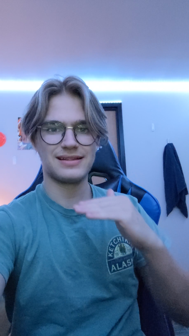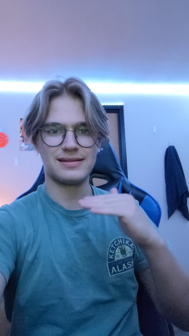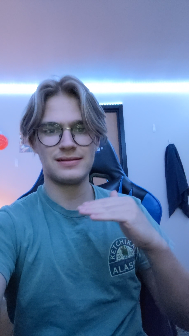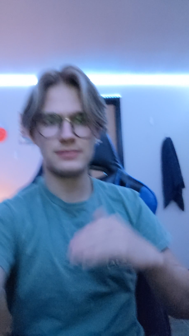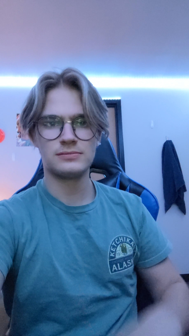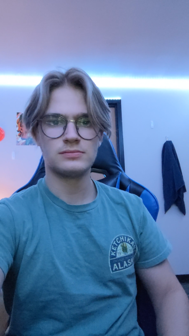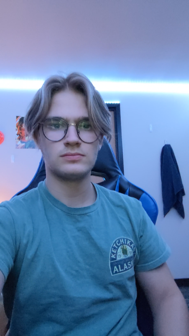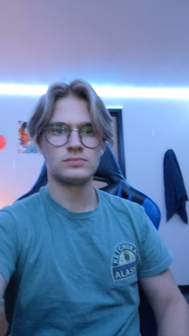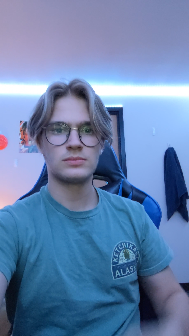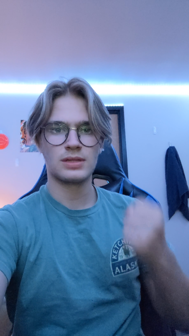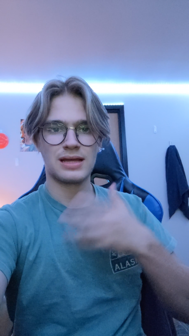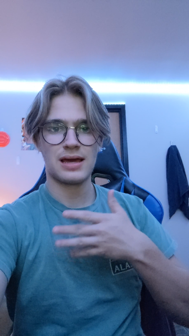scared